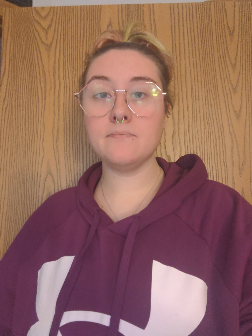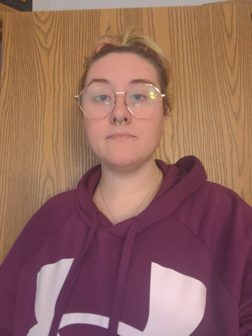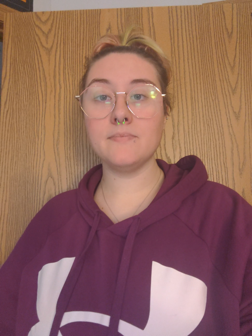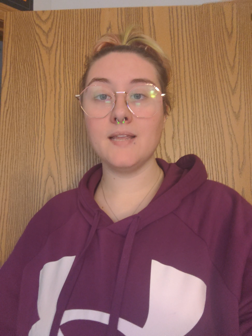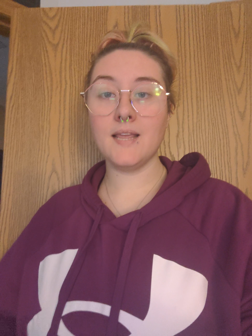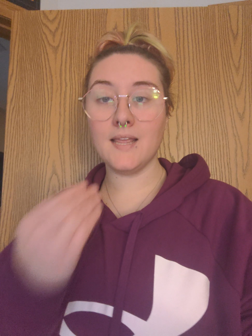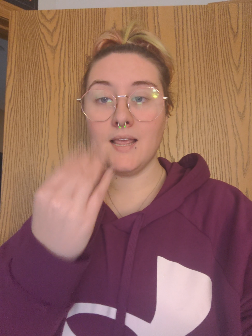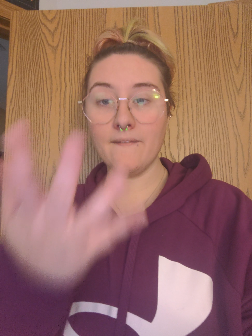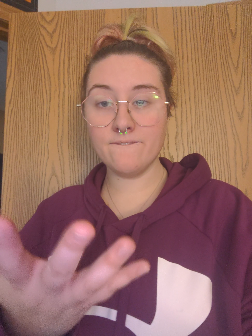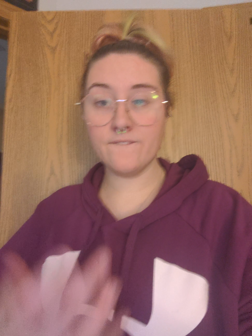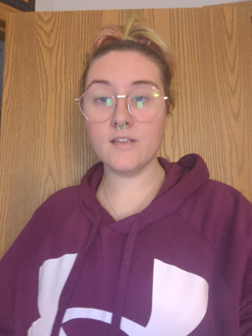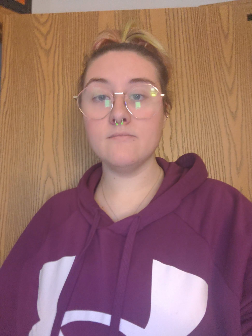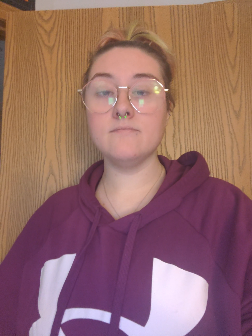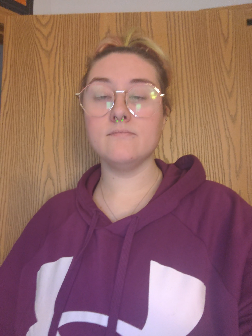give